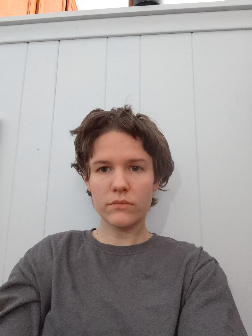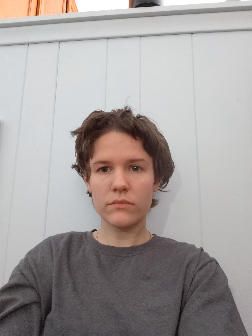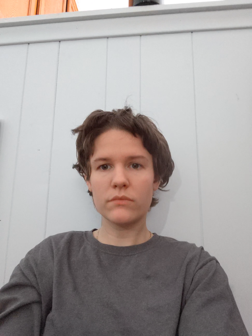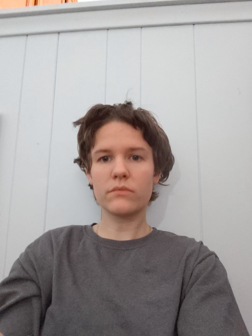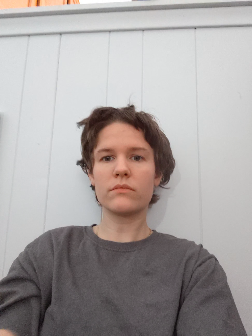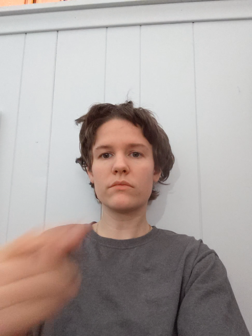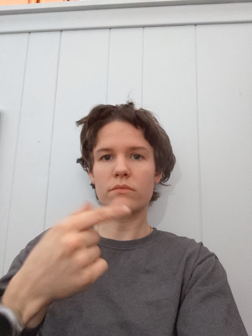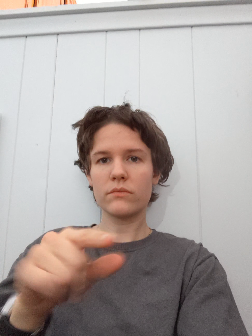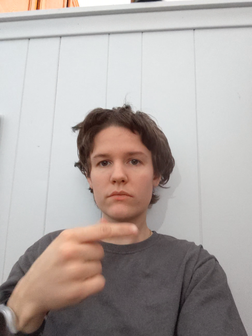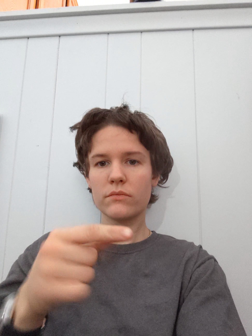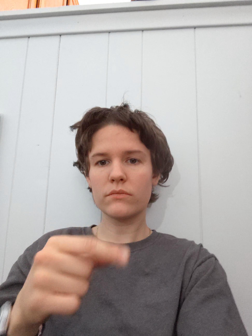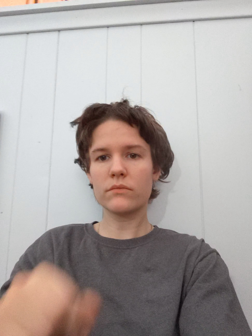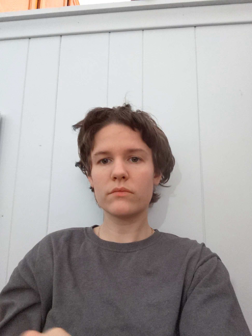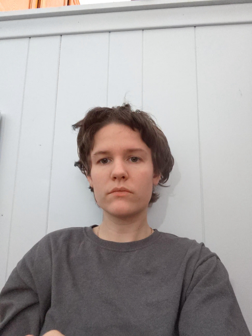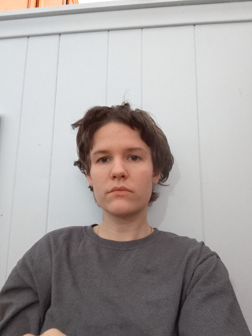green